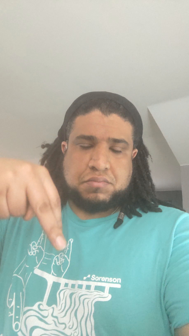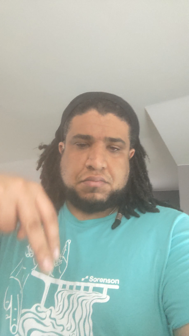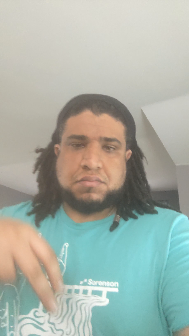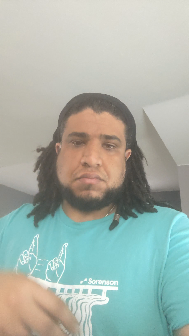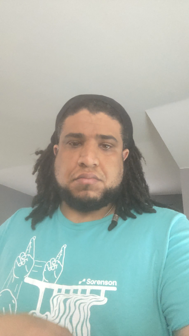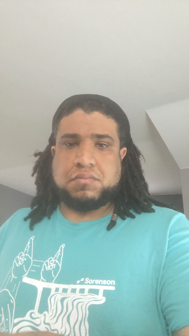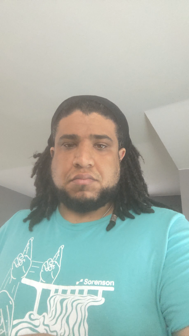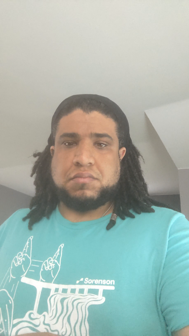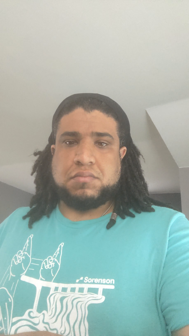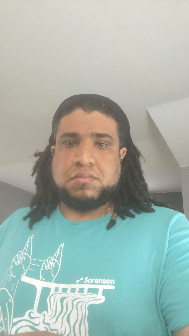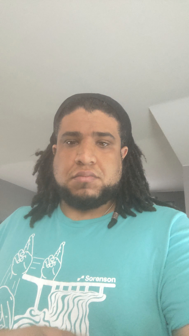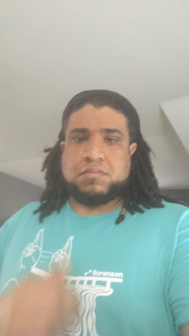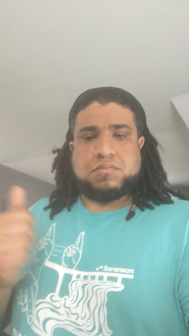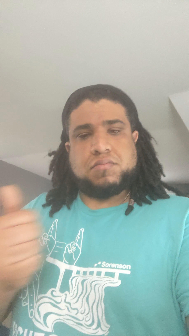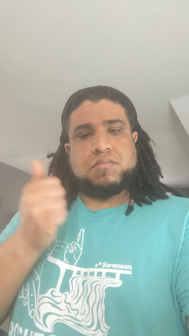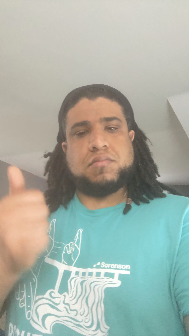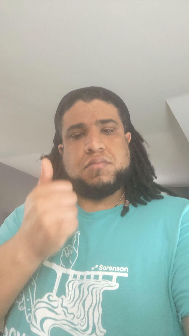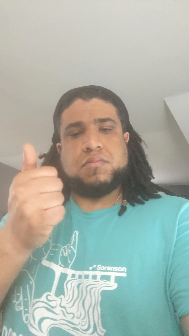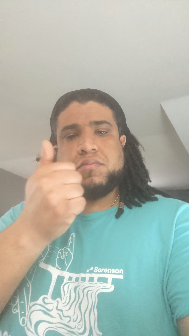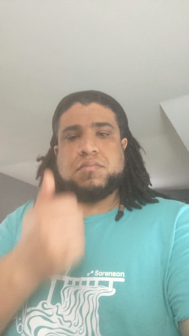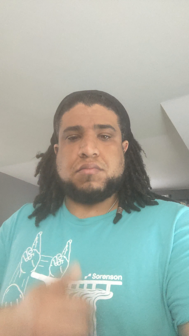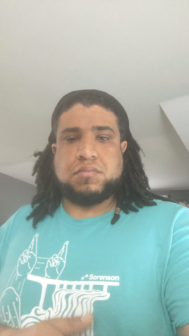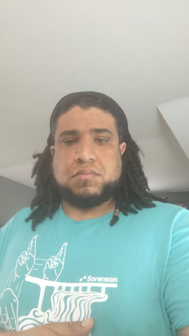chase